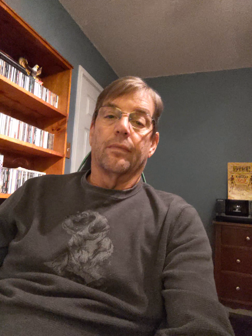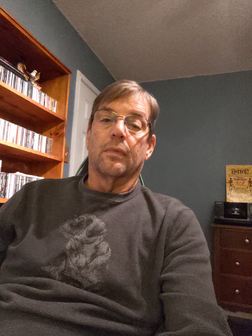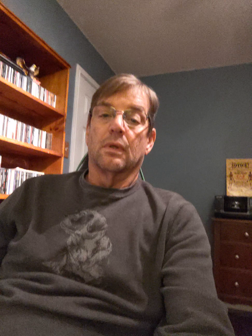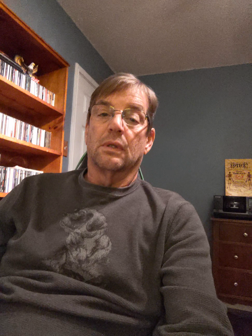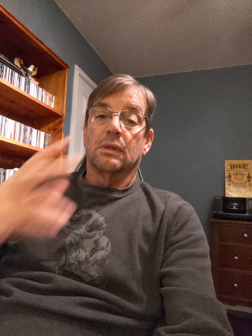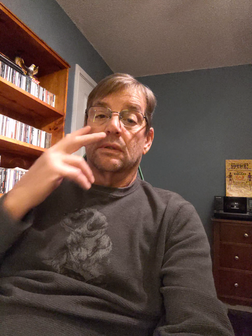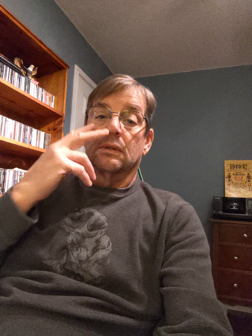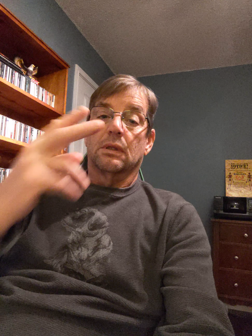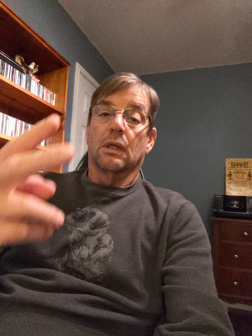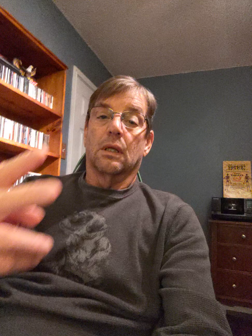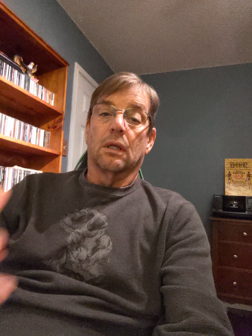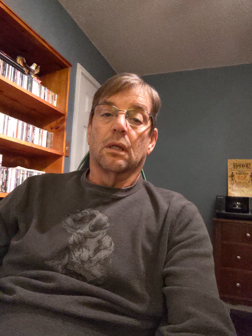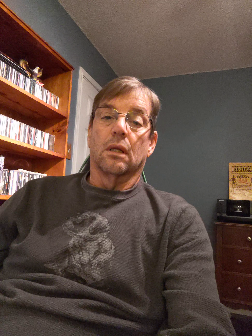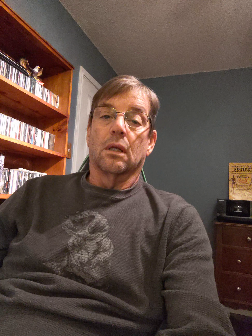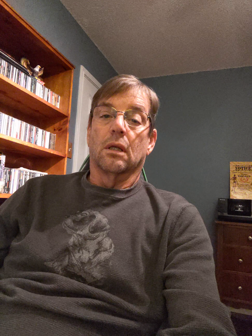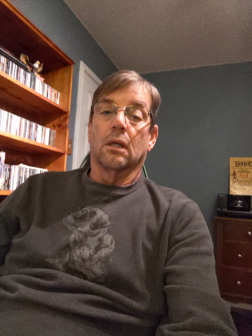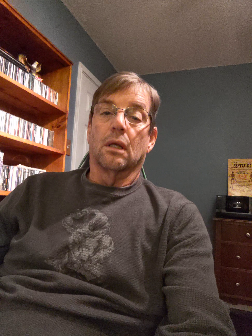see